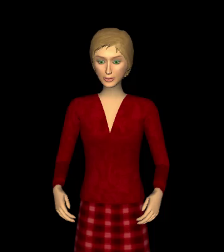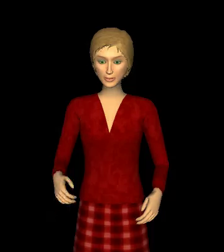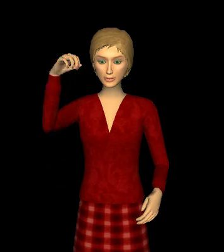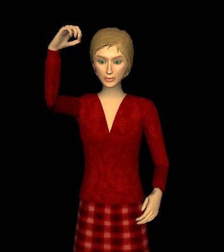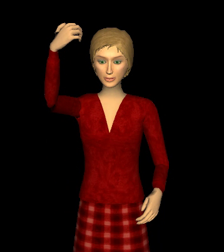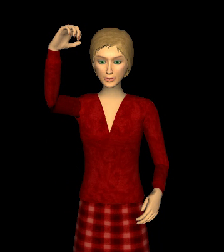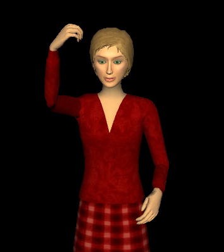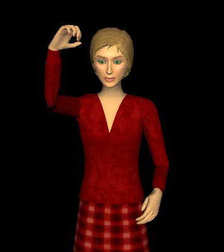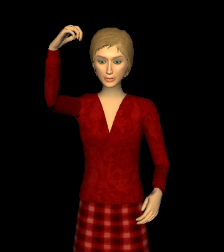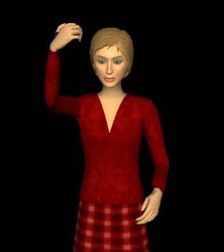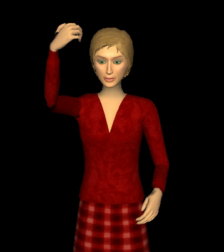شمس